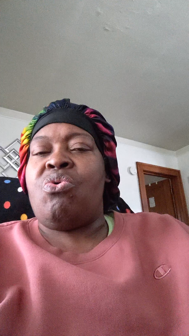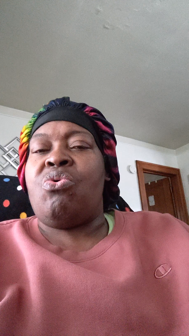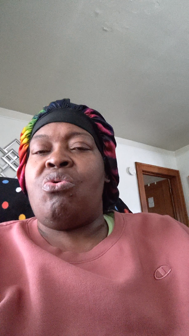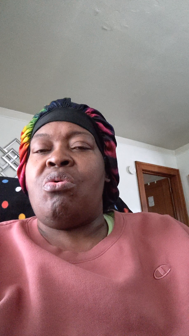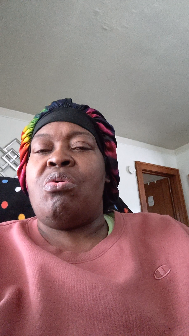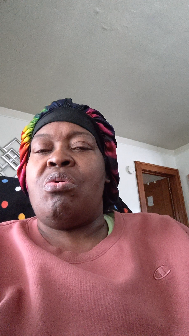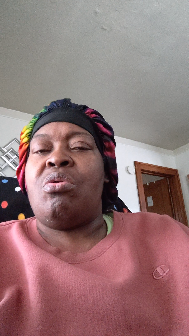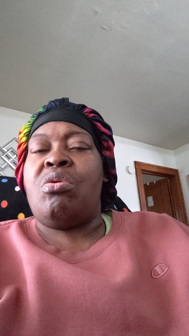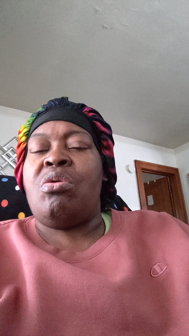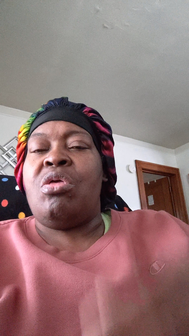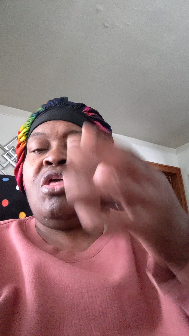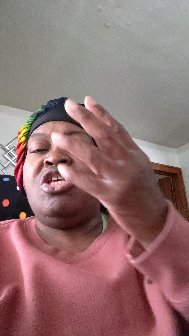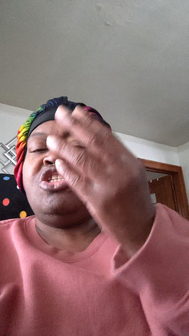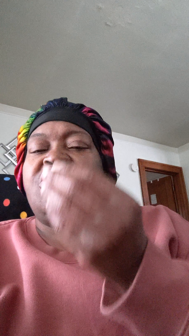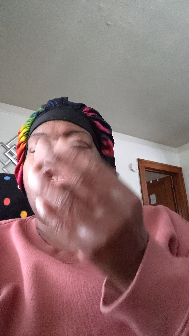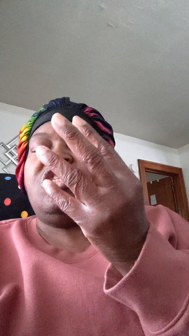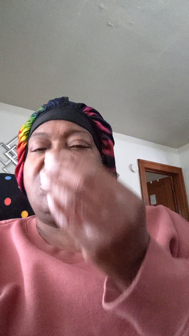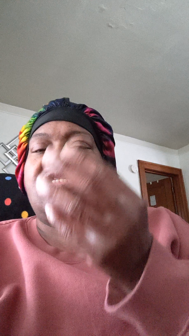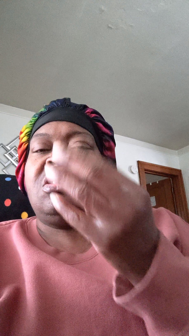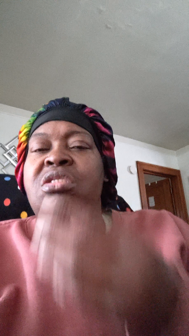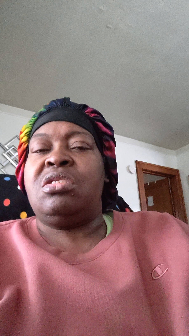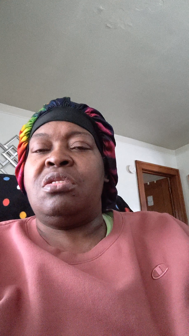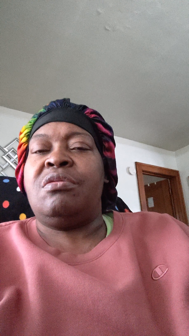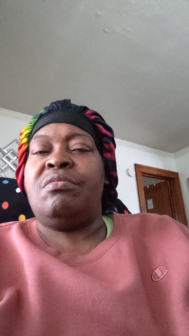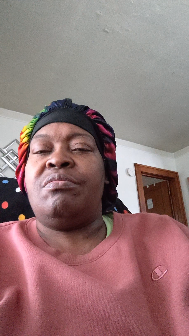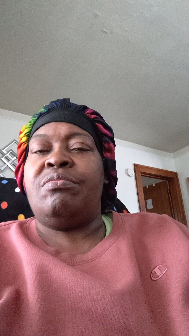gentle